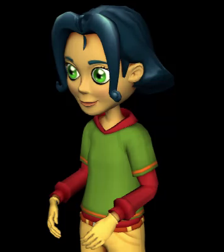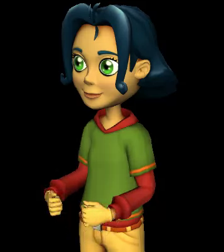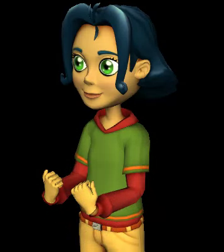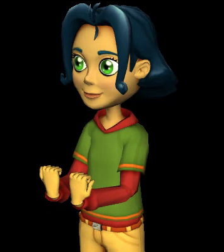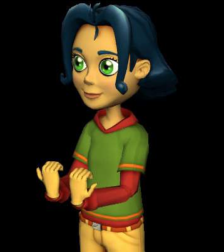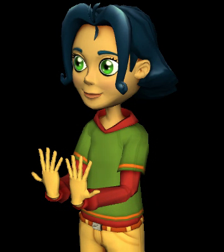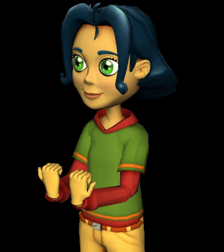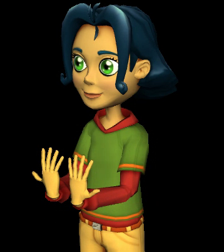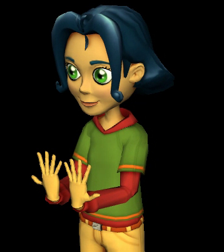كم